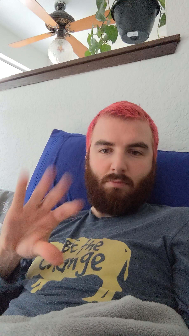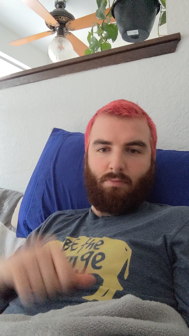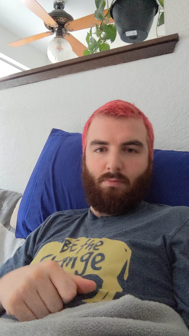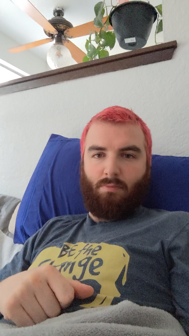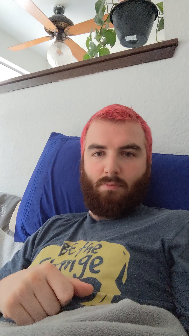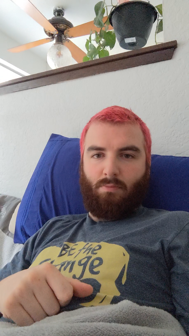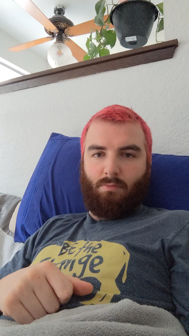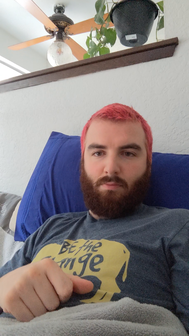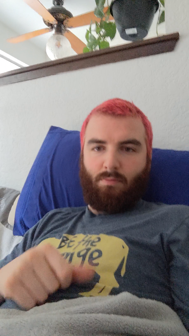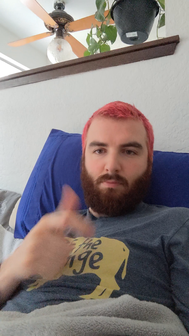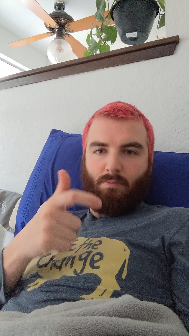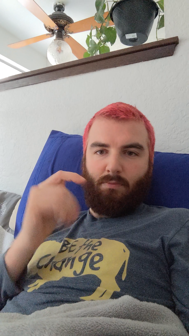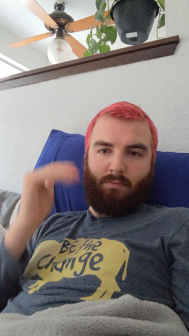big